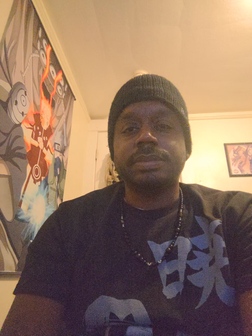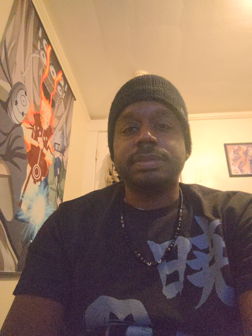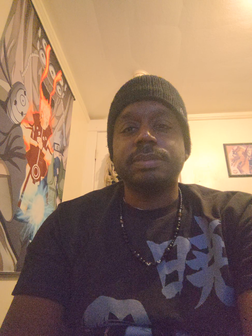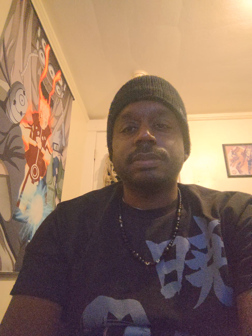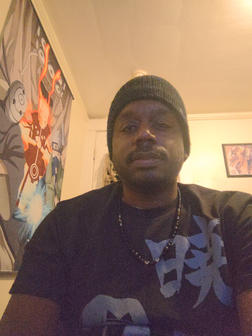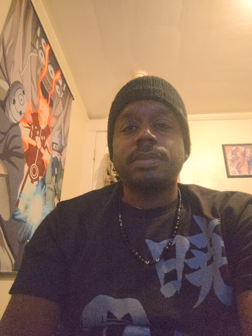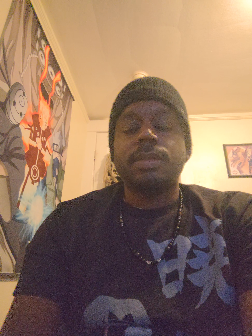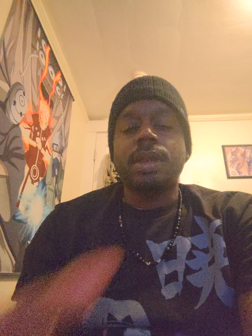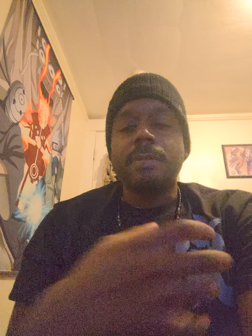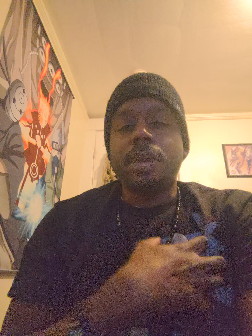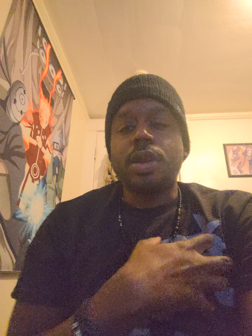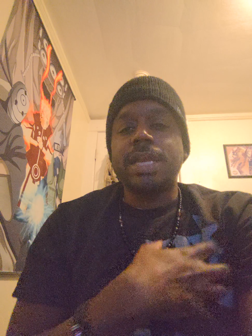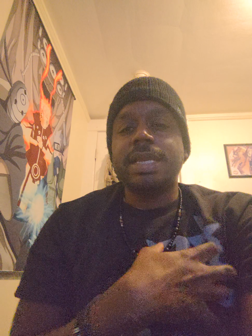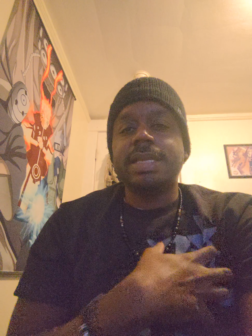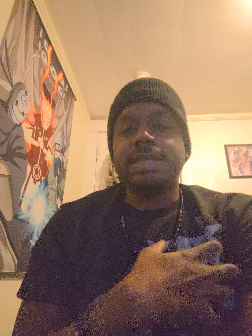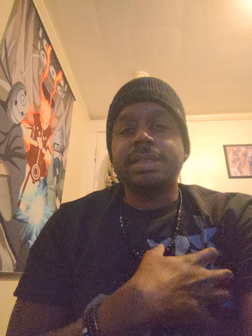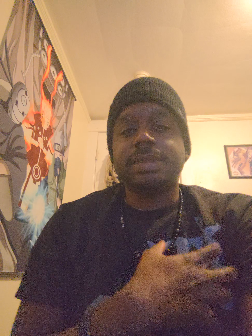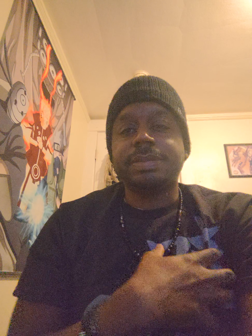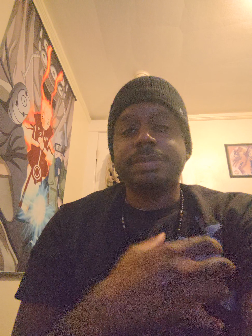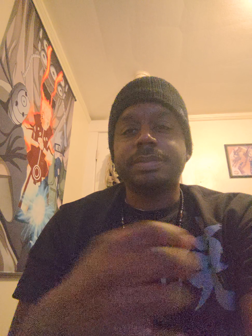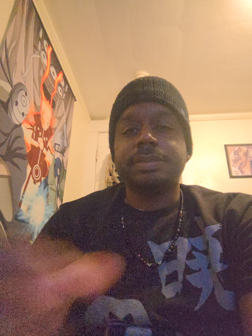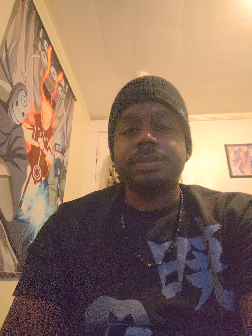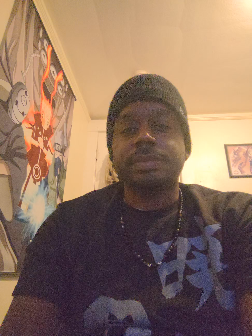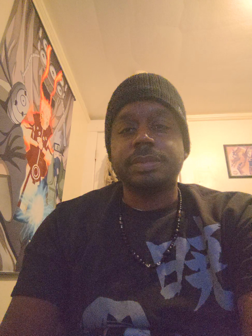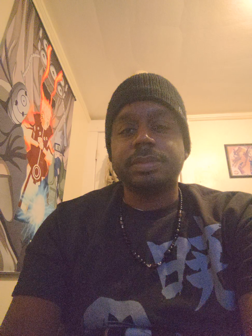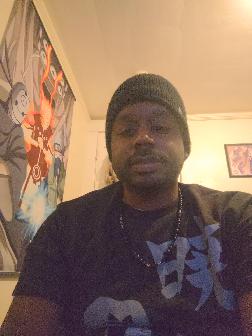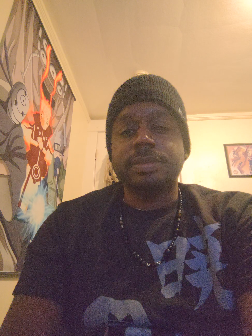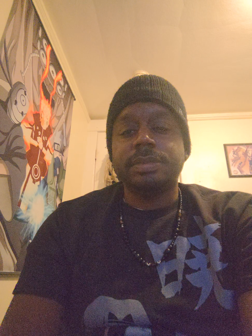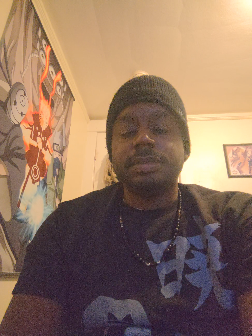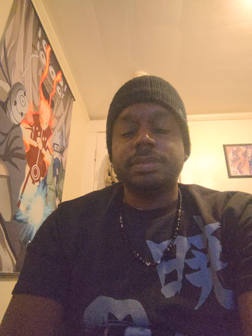police